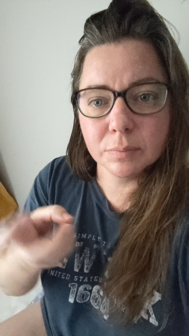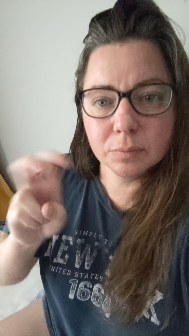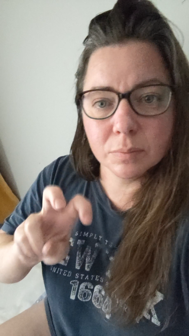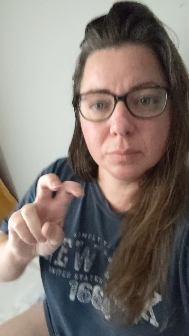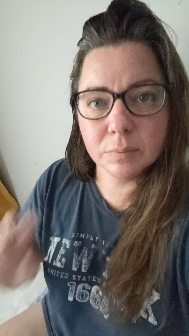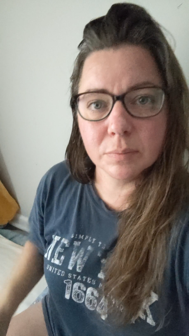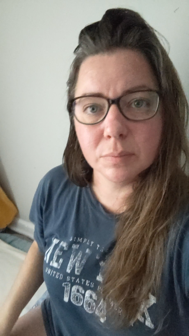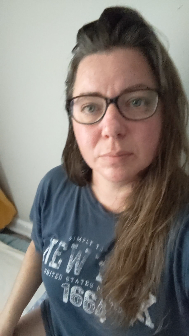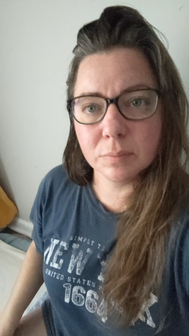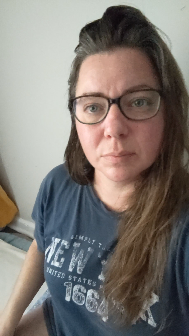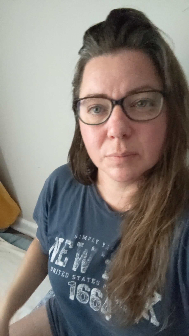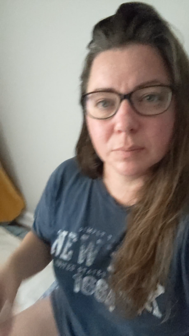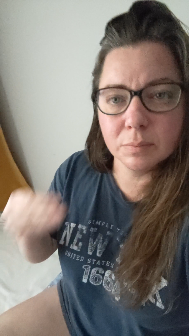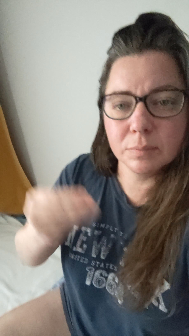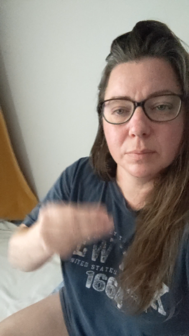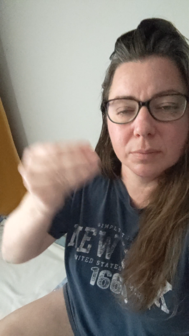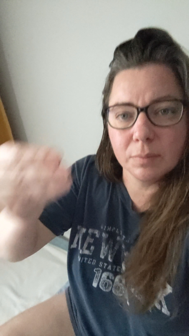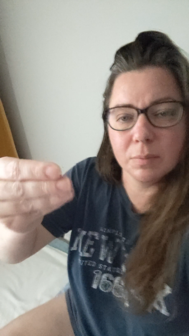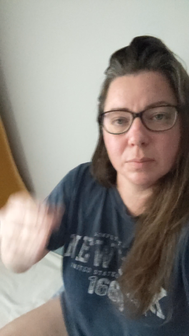buy